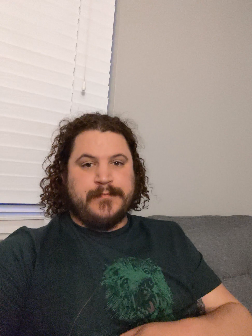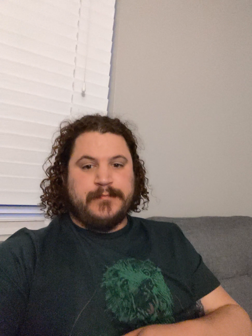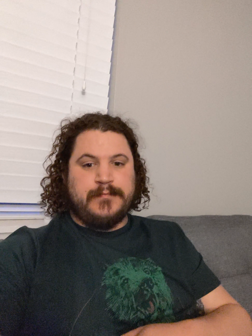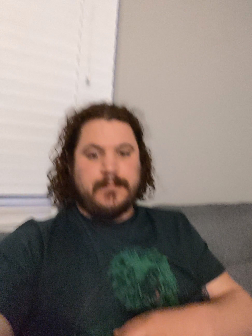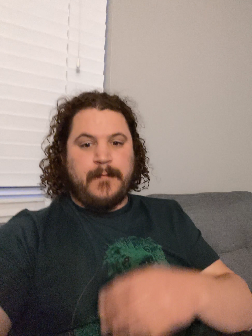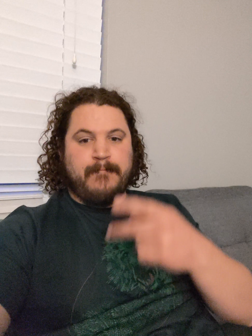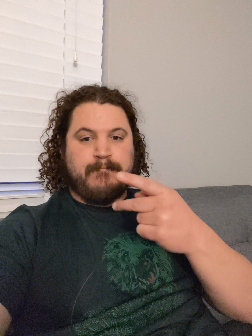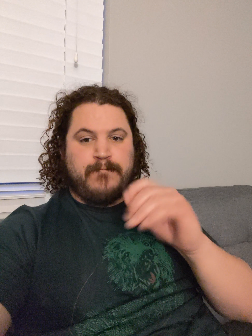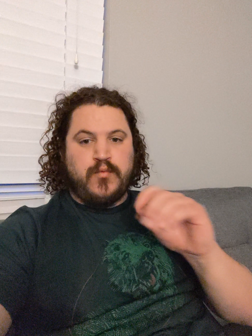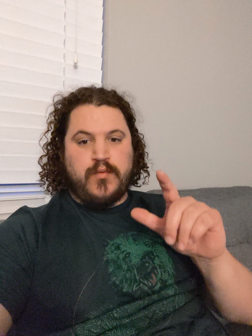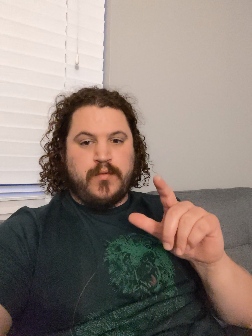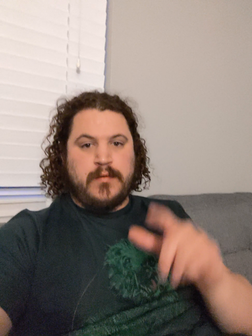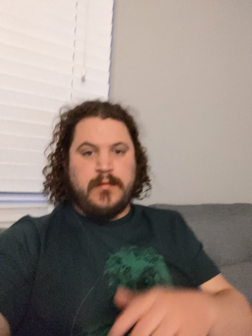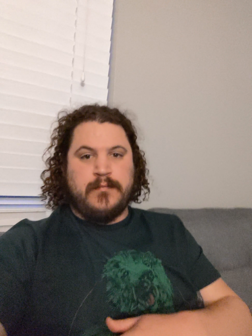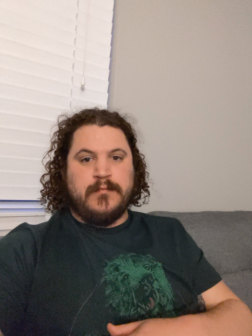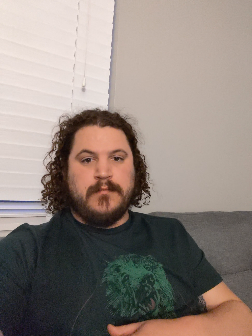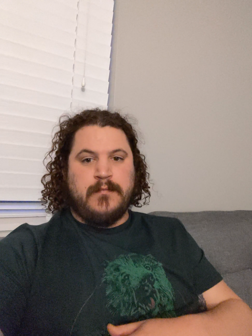pool